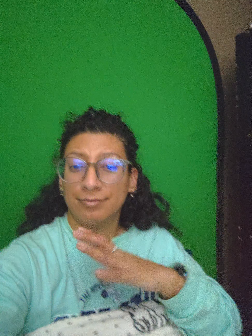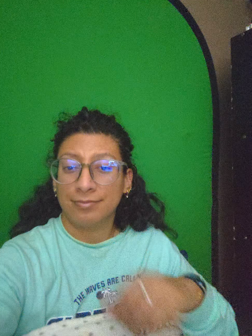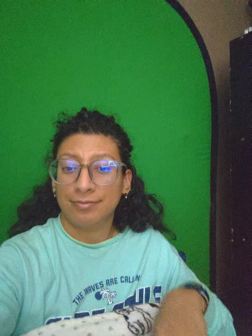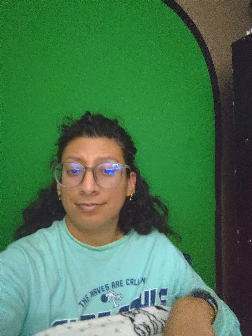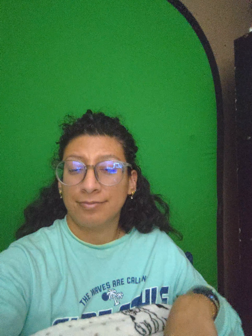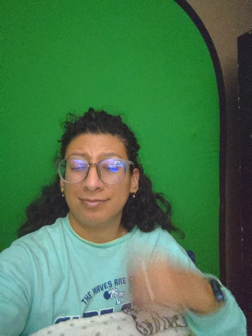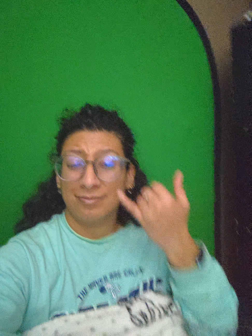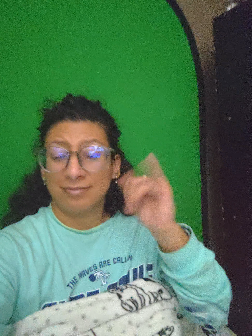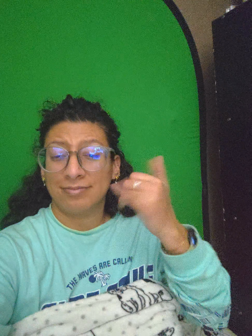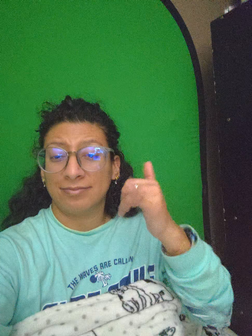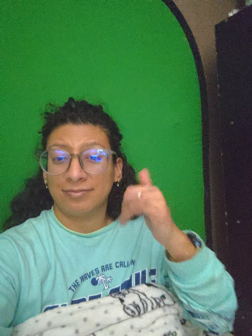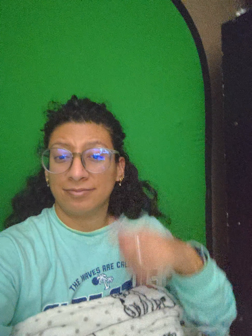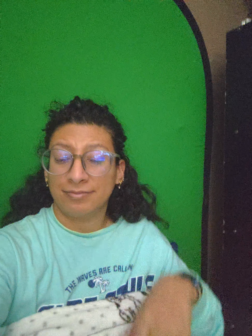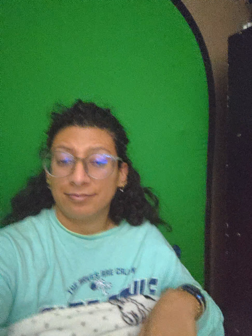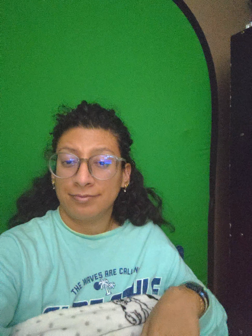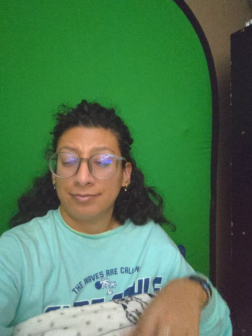yellow